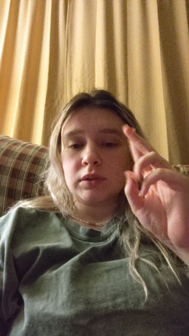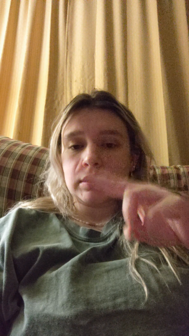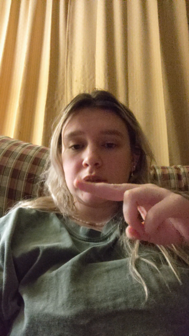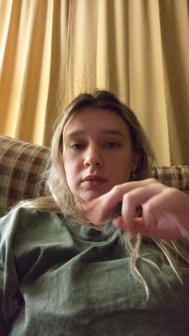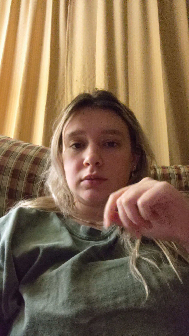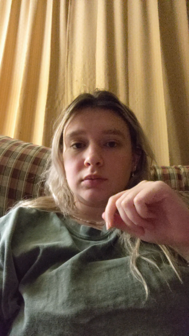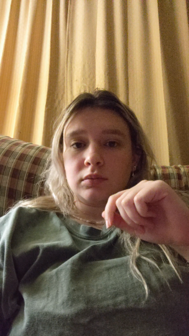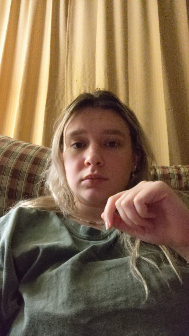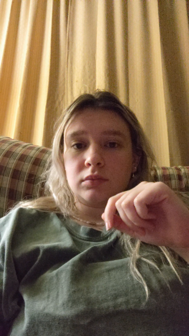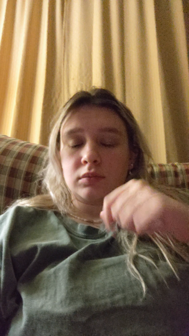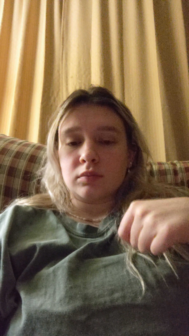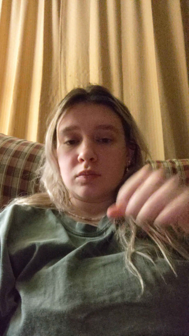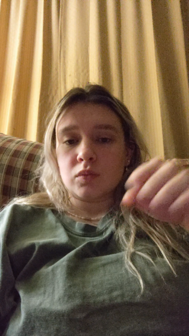motorcycle